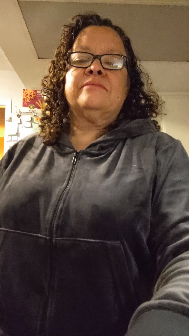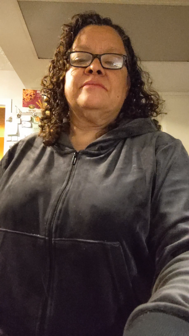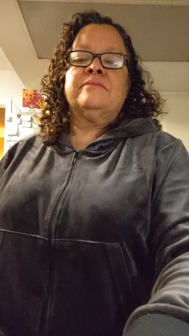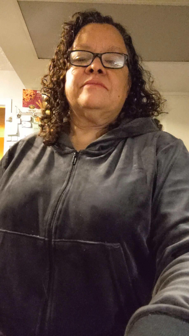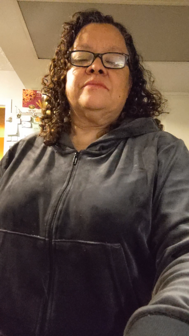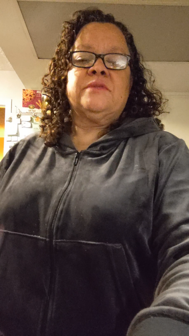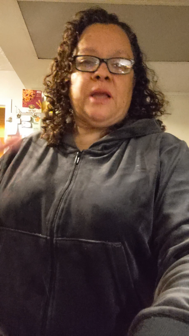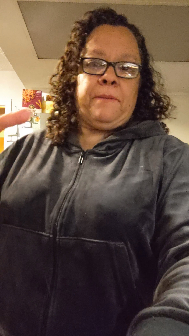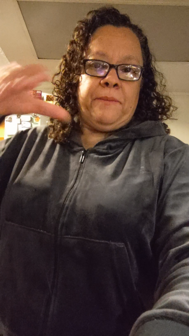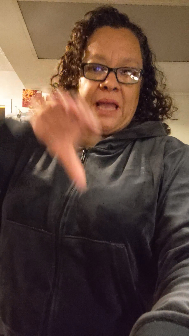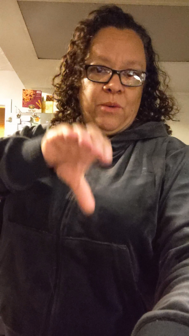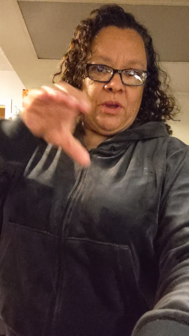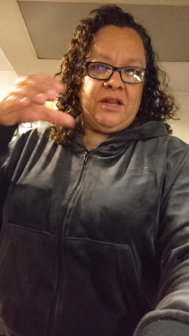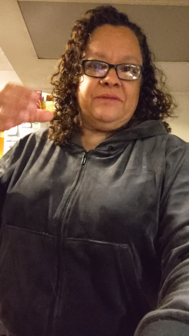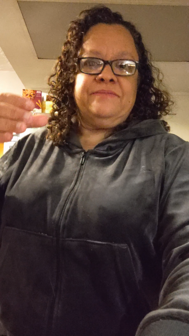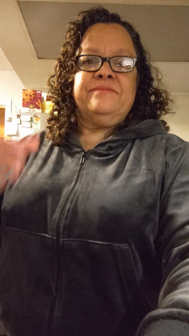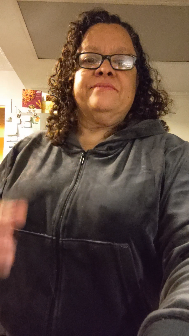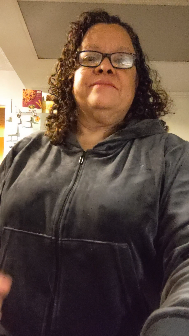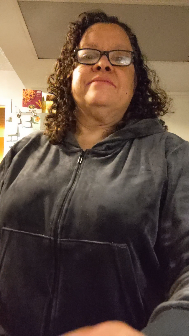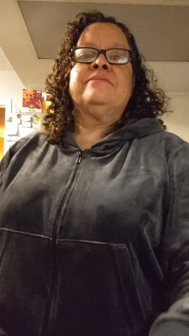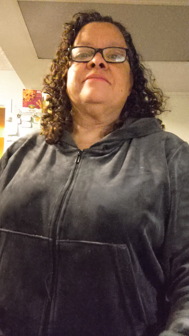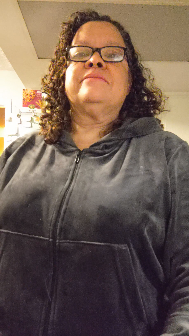pour